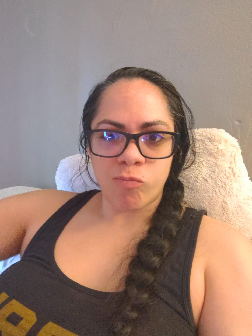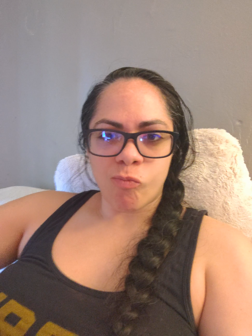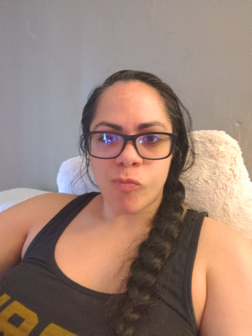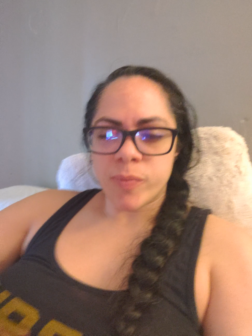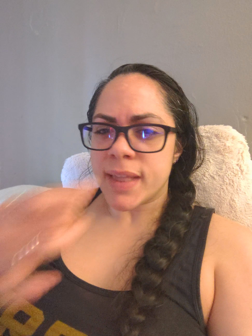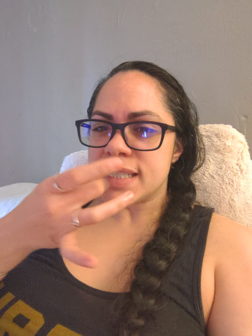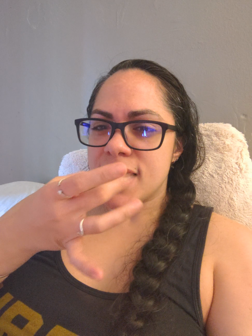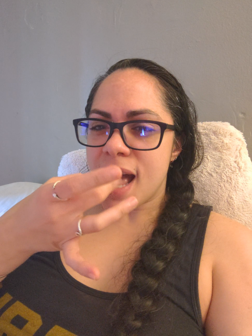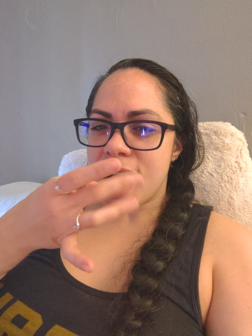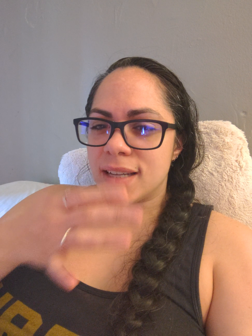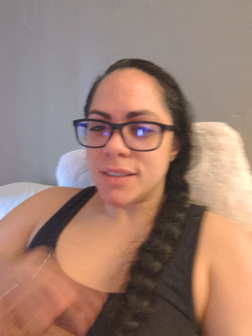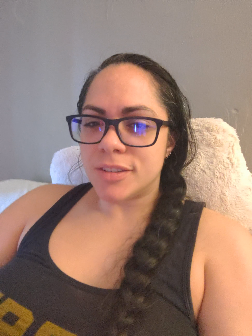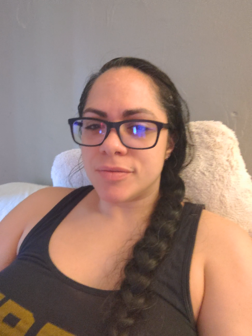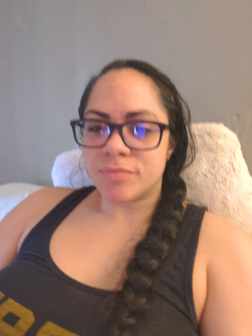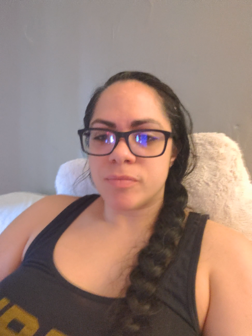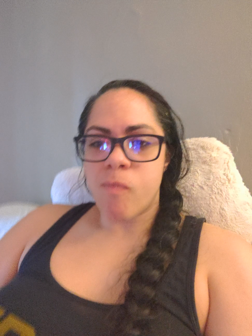snack